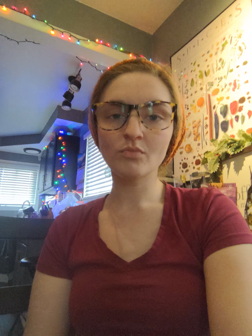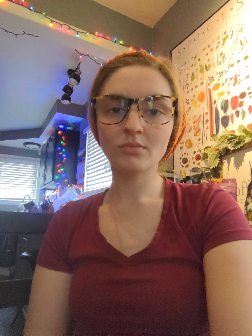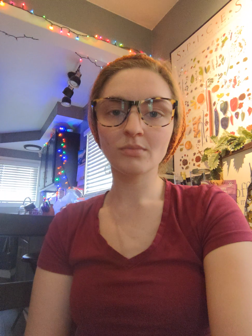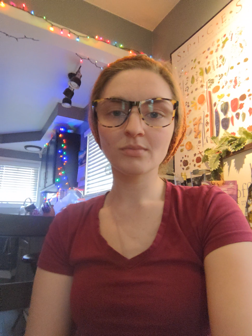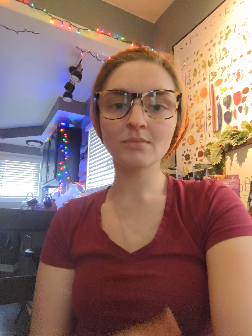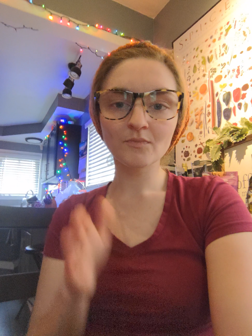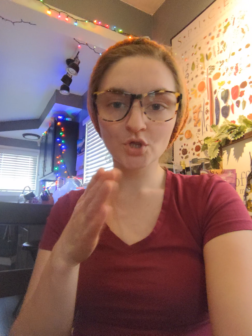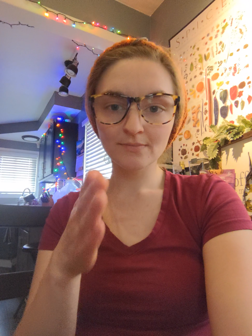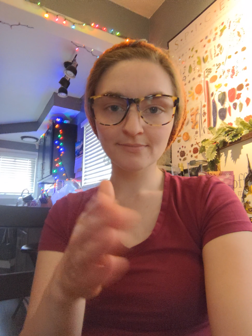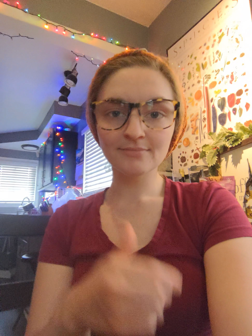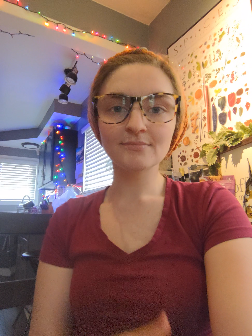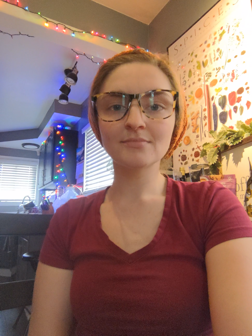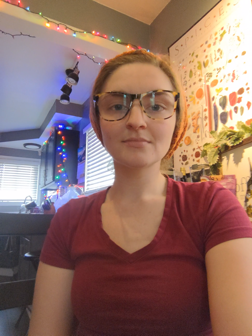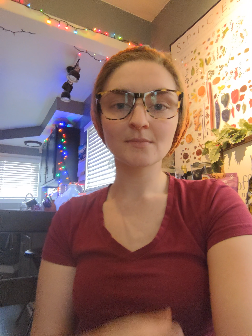fish